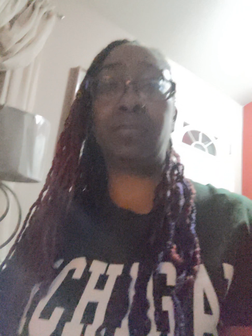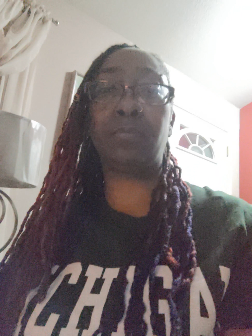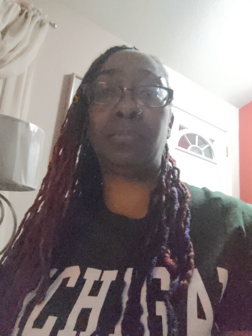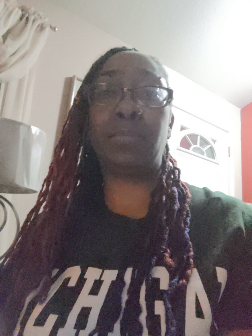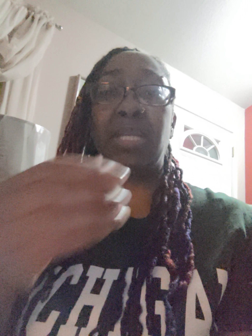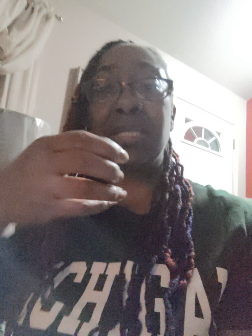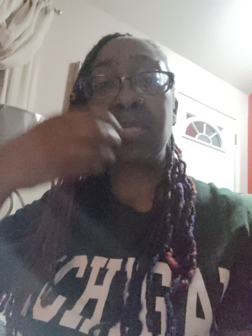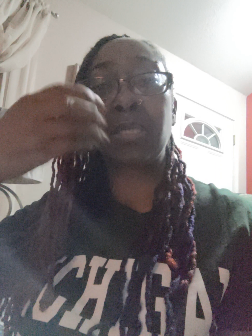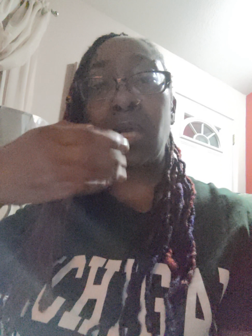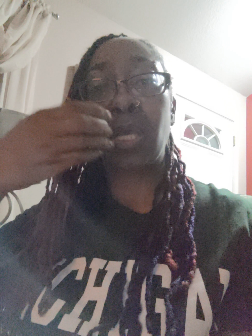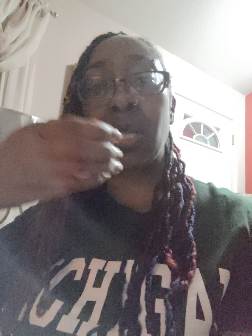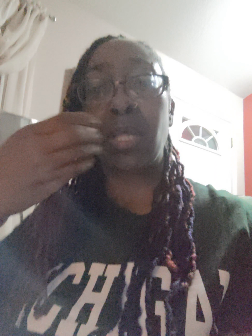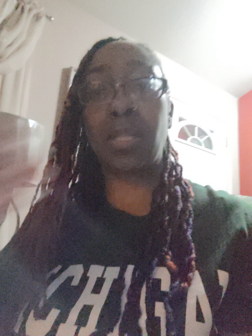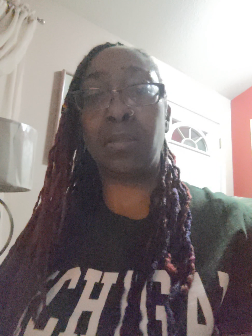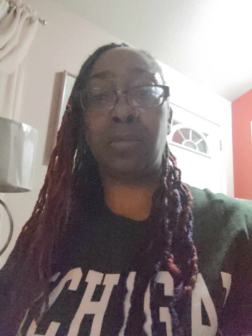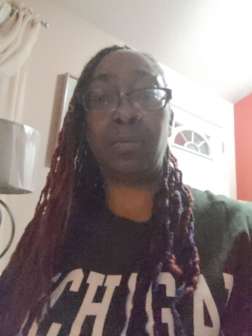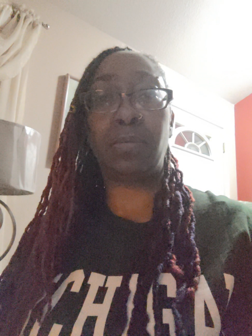cereal